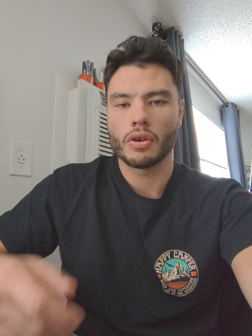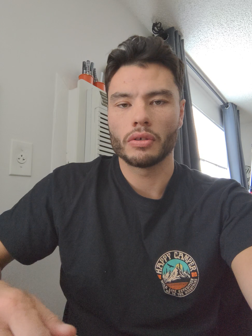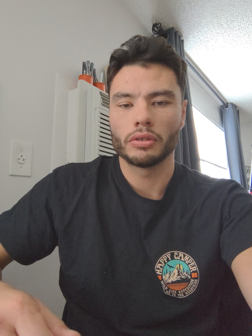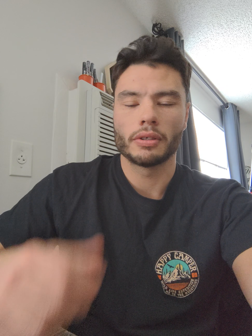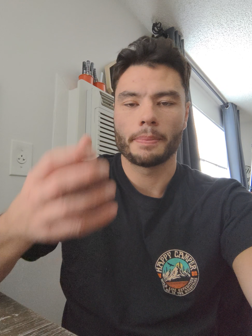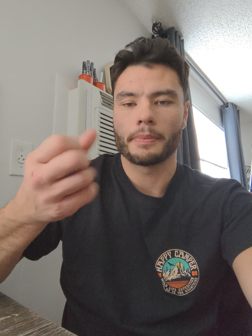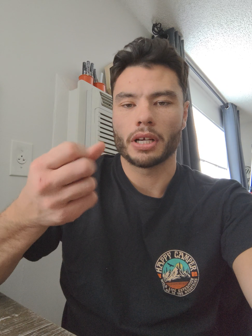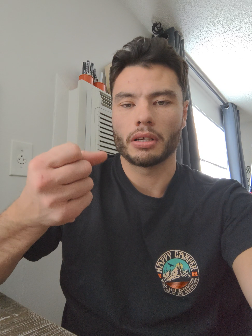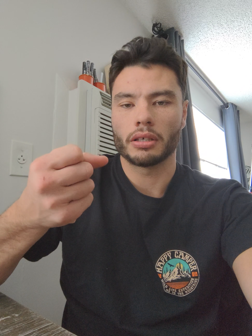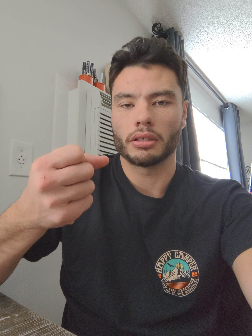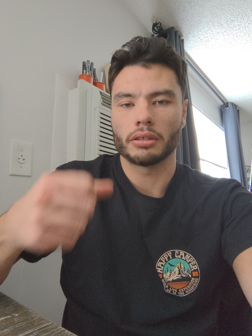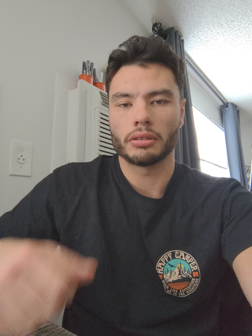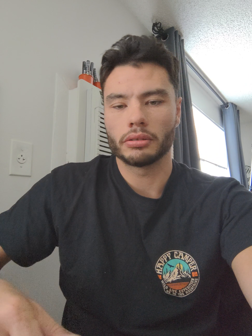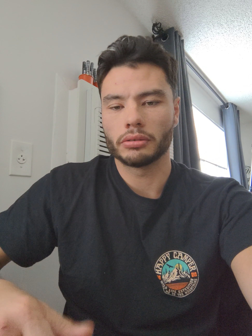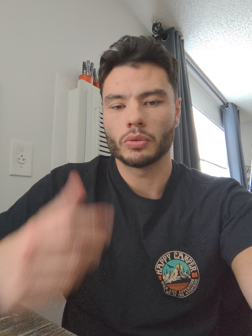milk